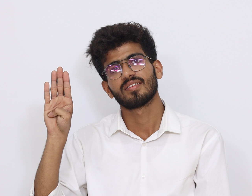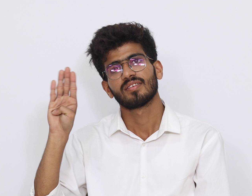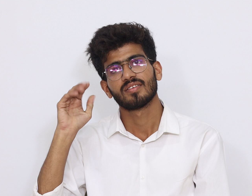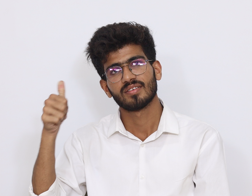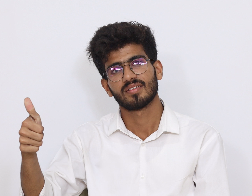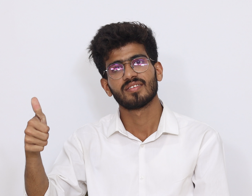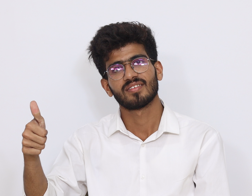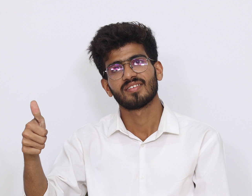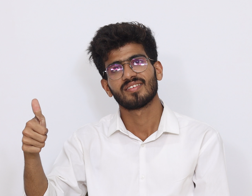best